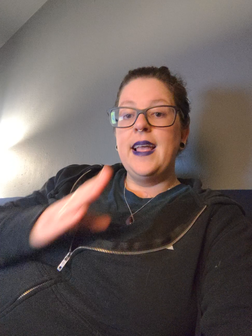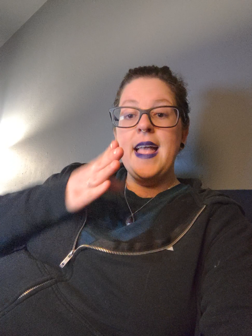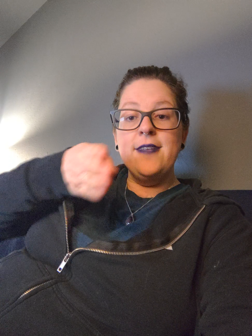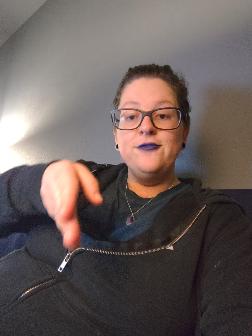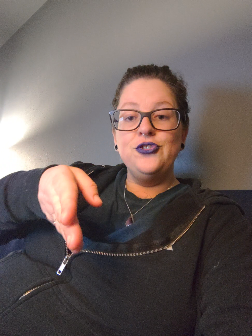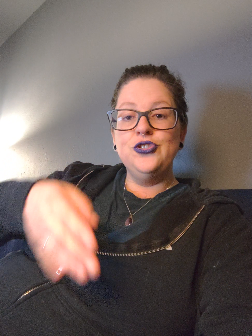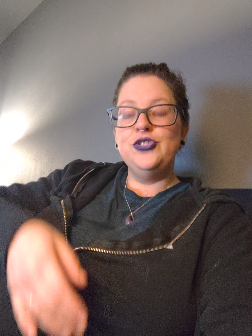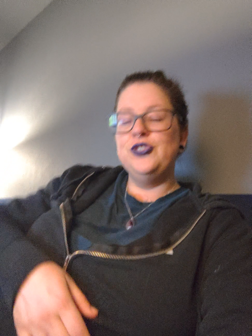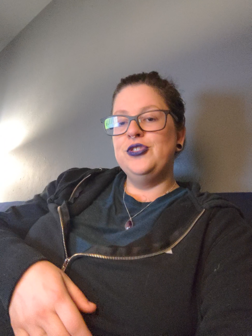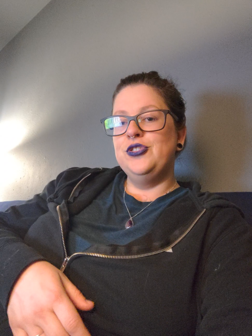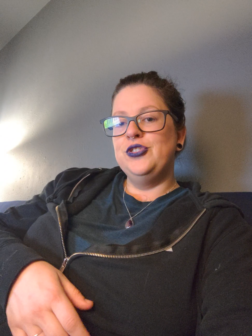after